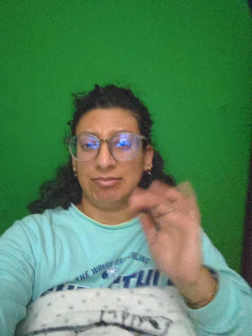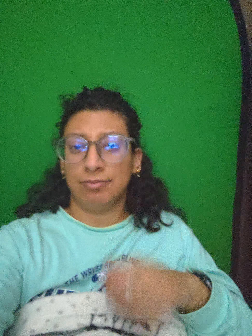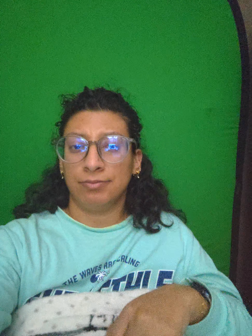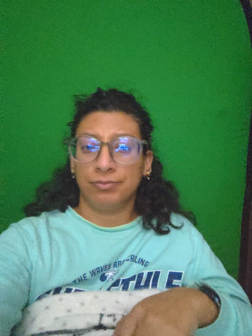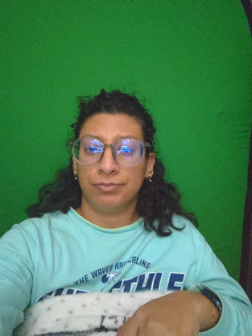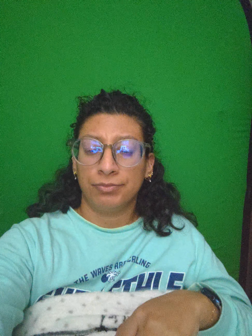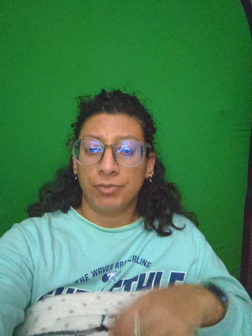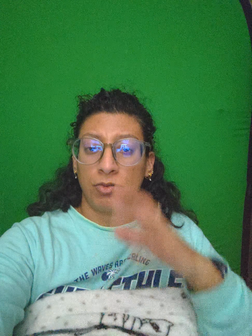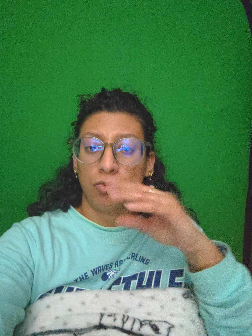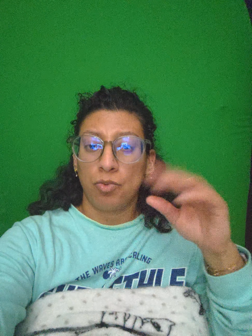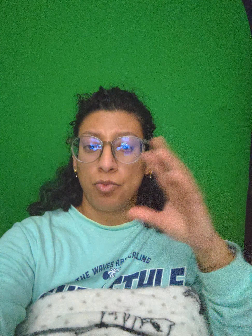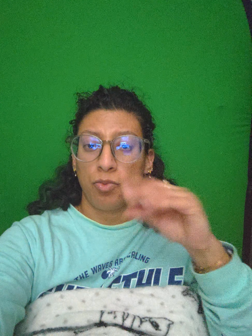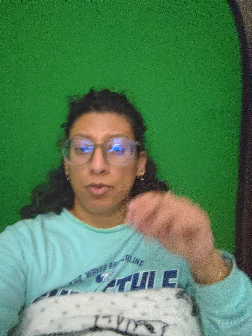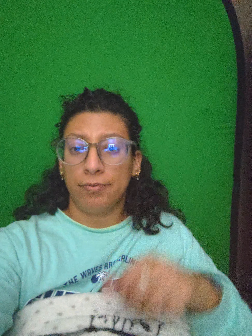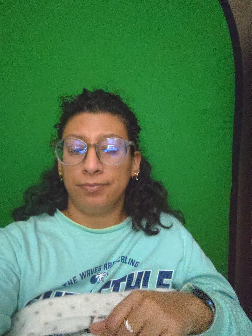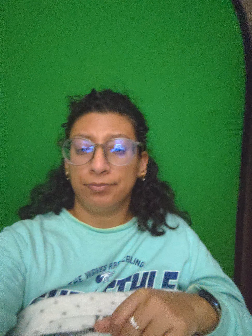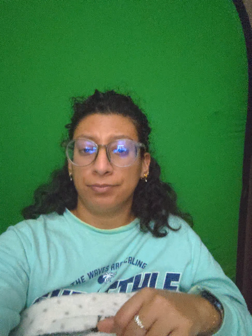story